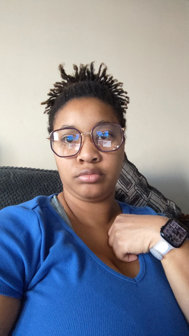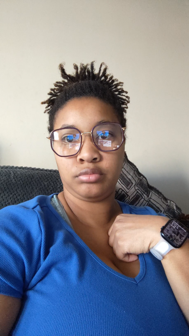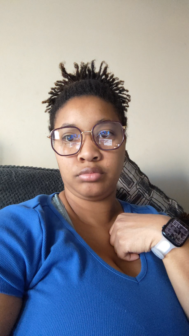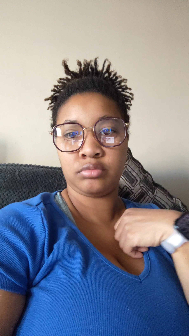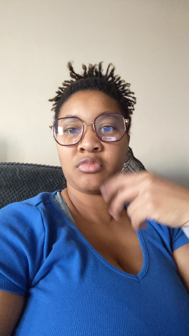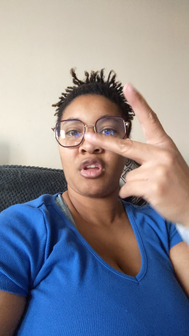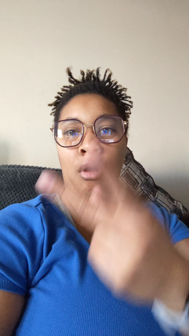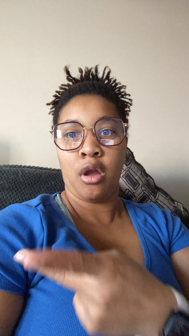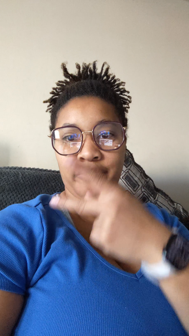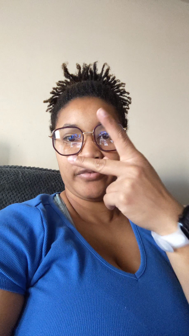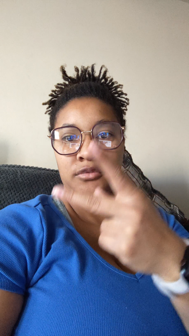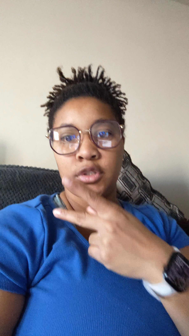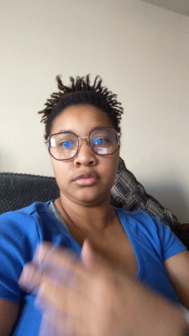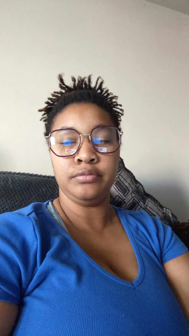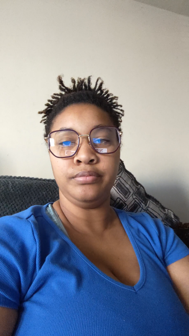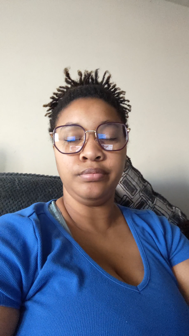careful